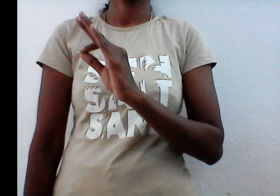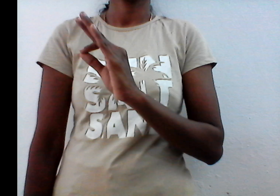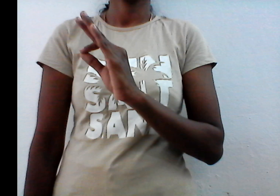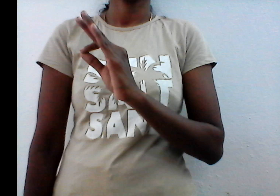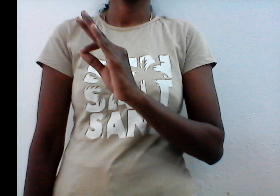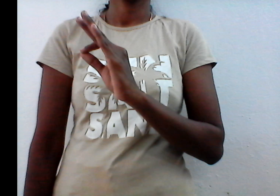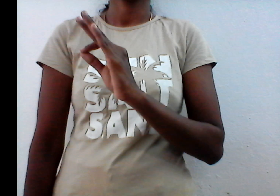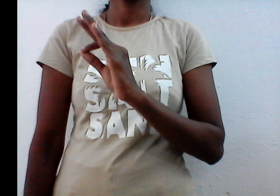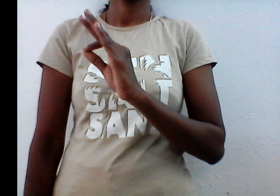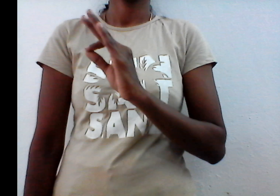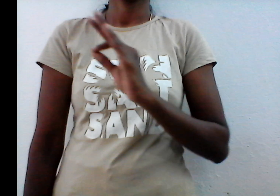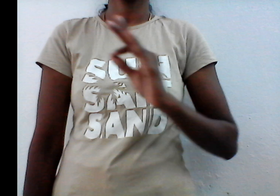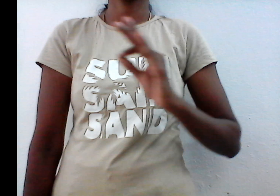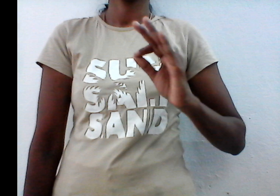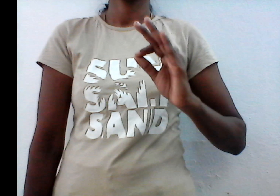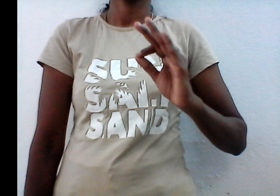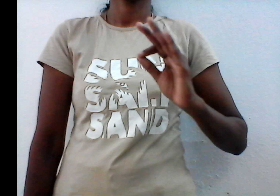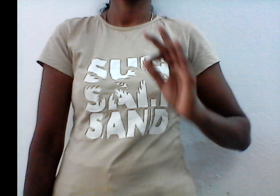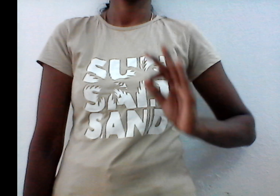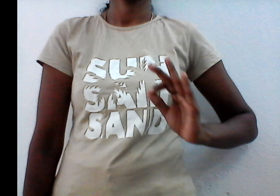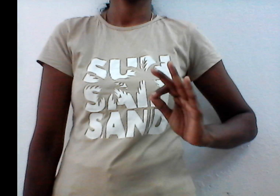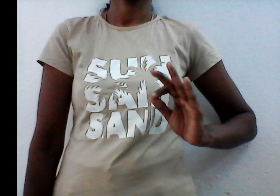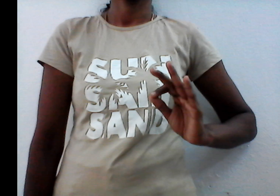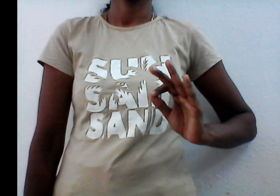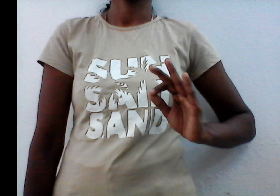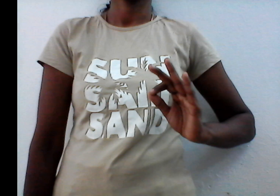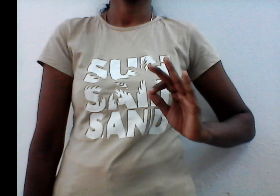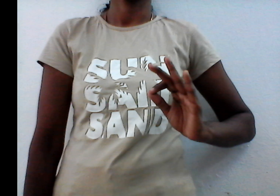ഔ